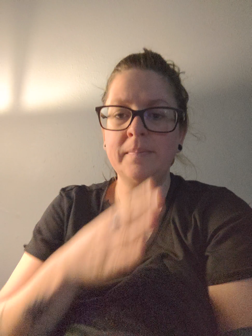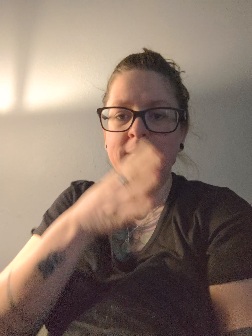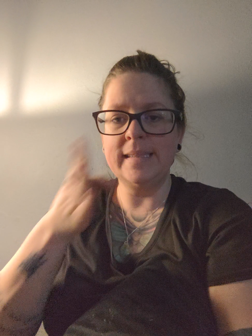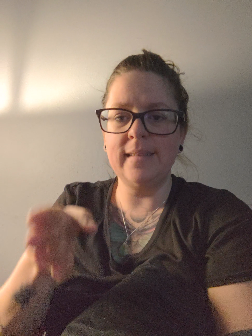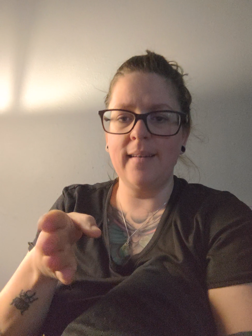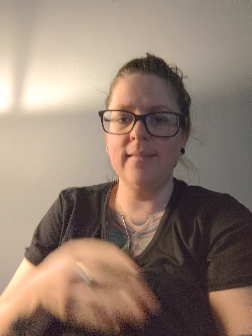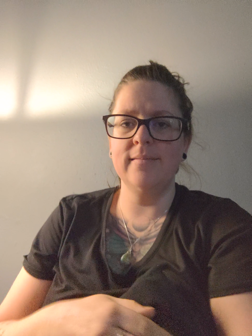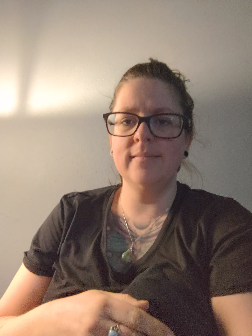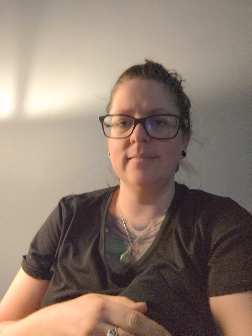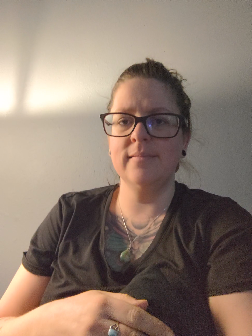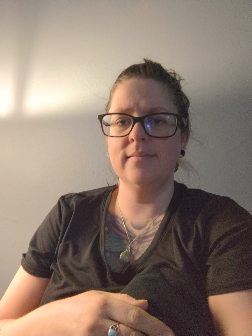beside